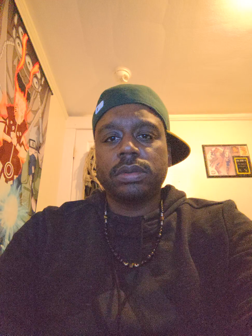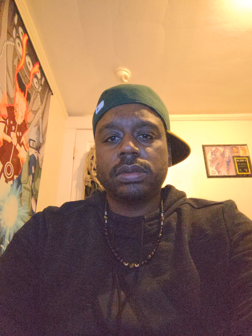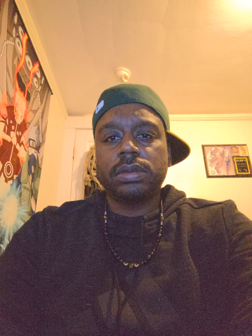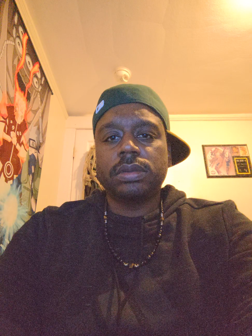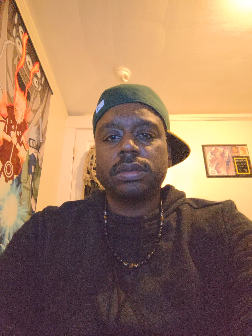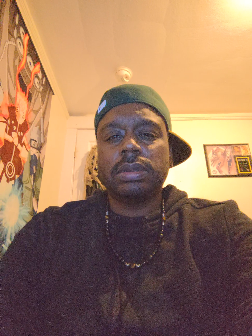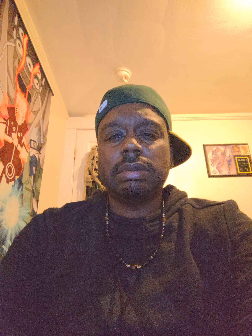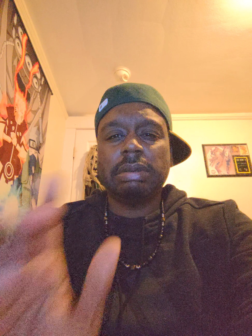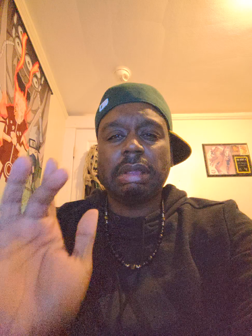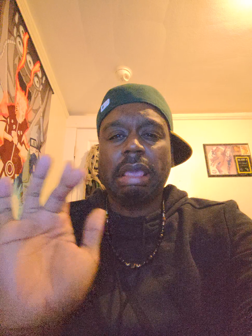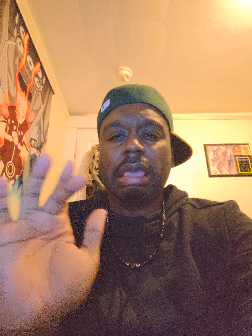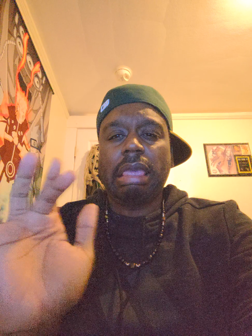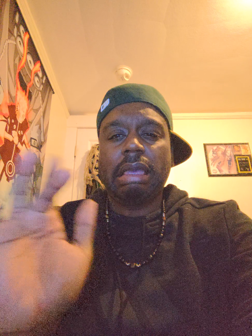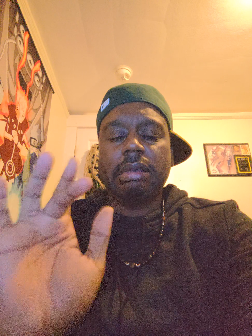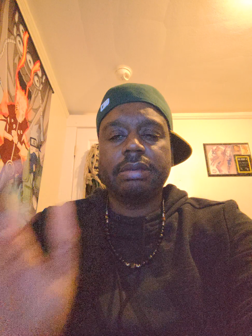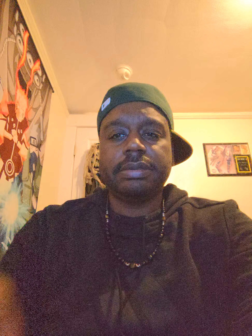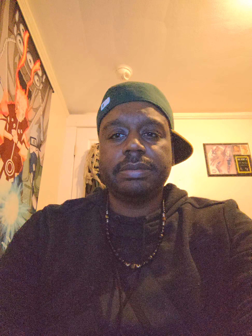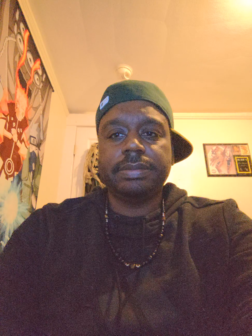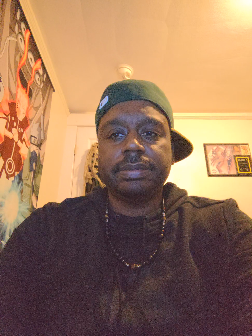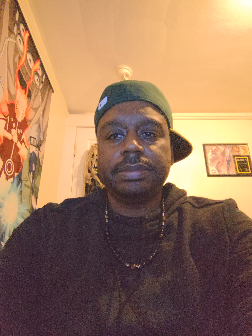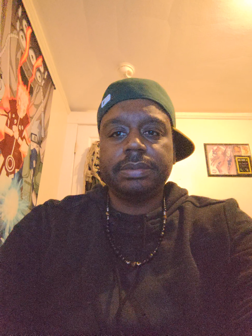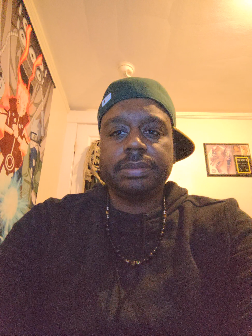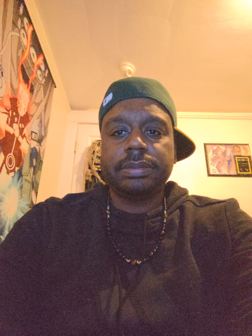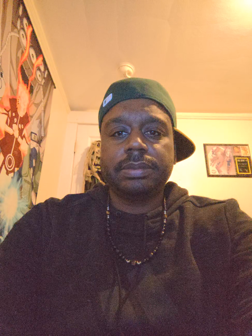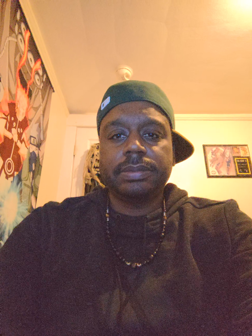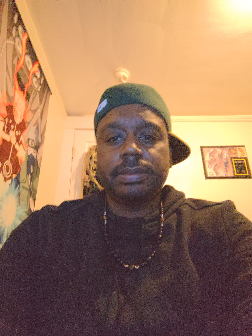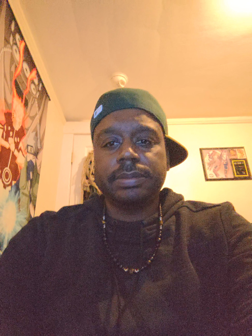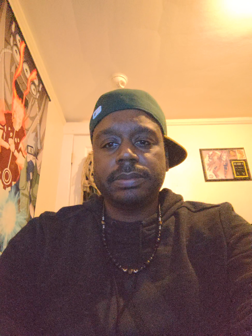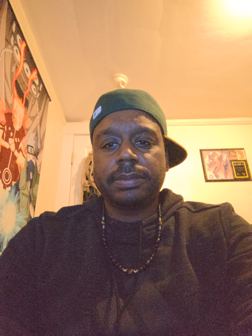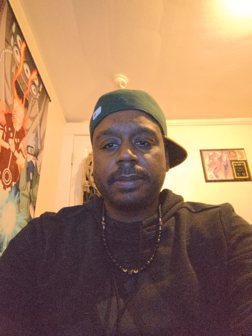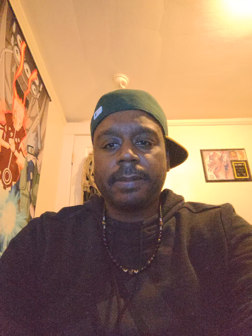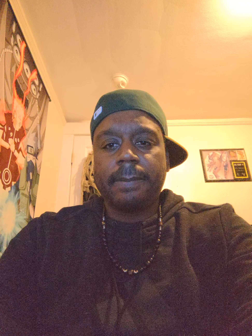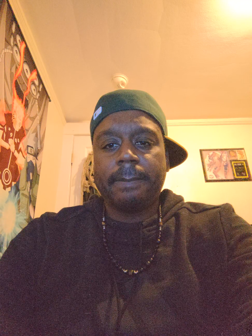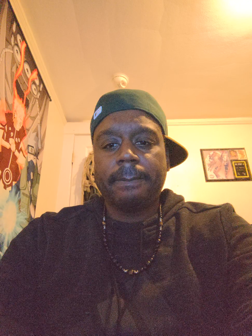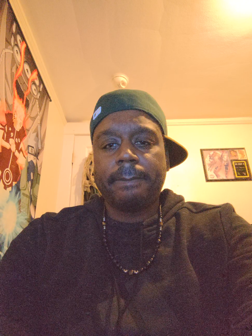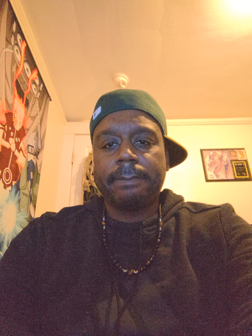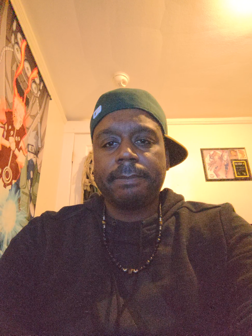yucky